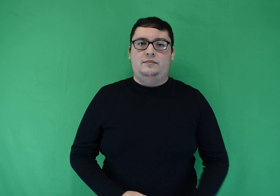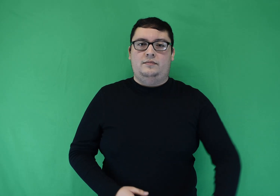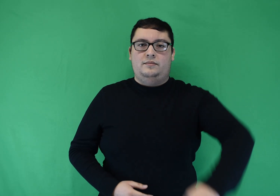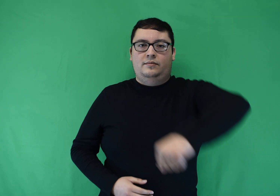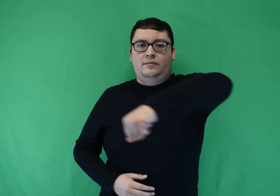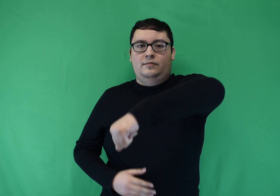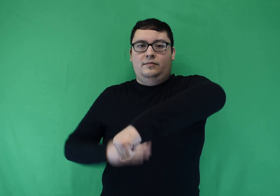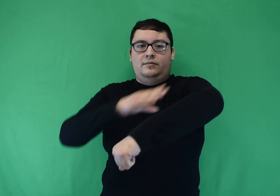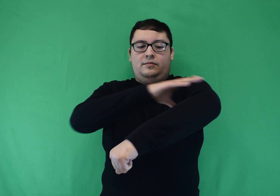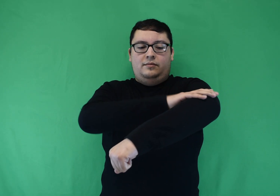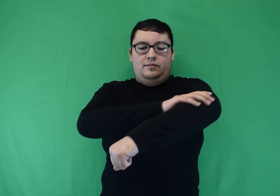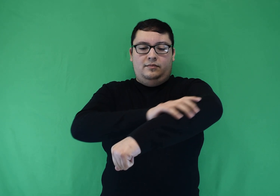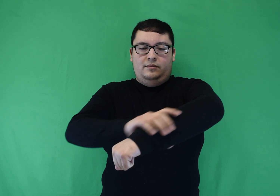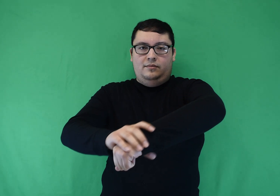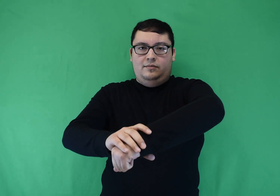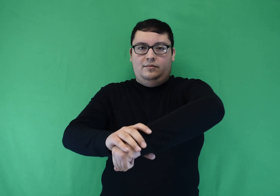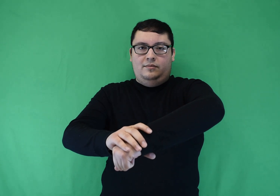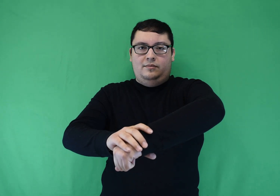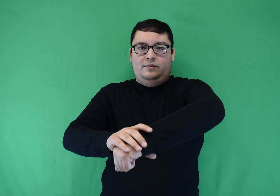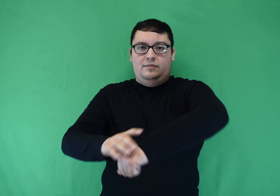brazo